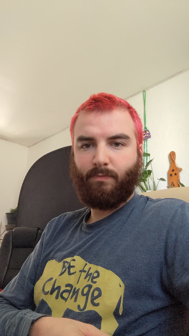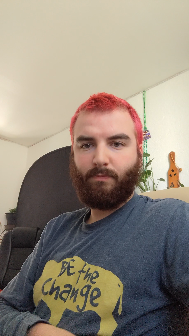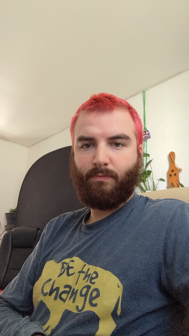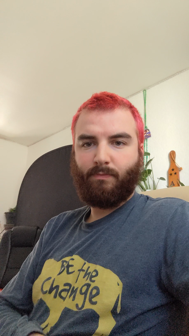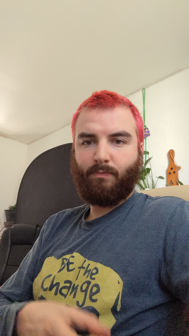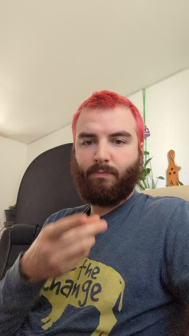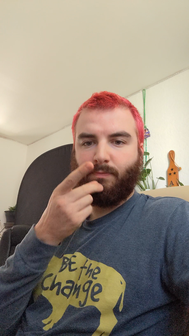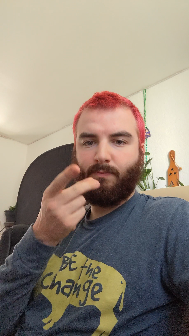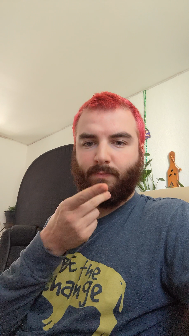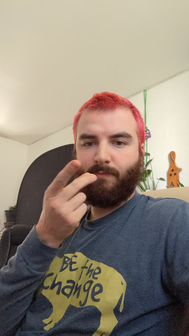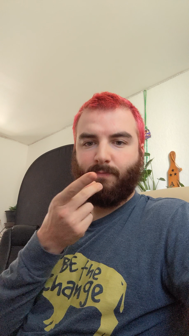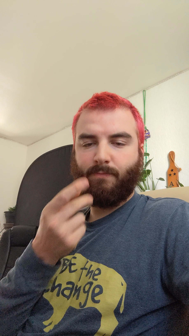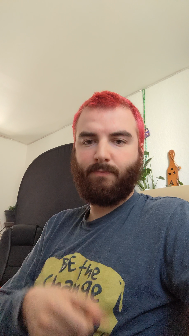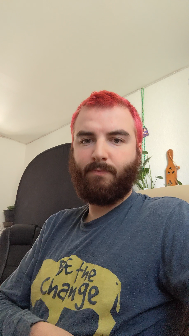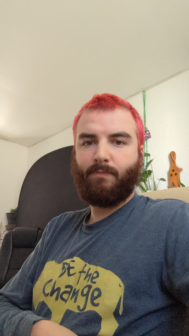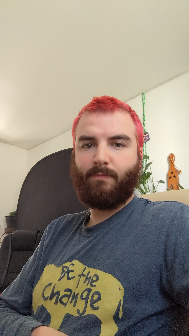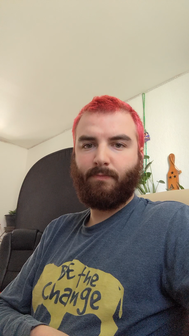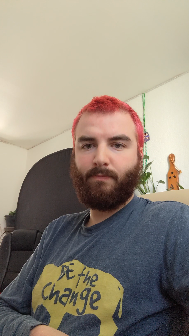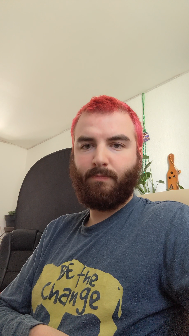dinner